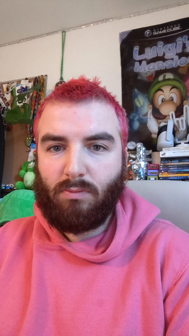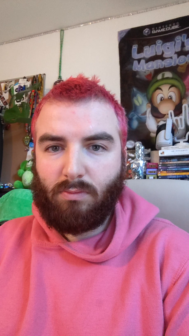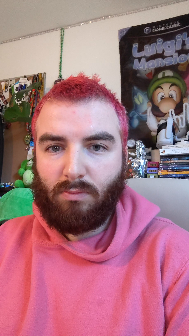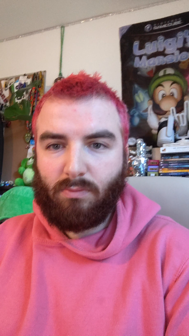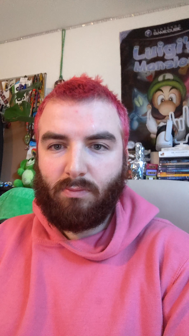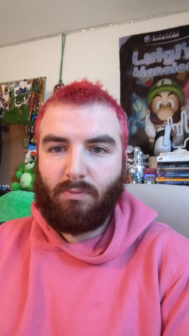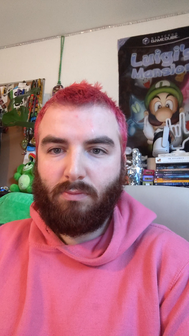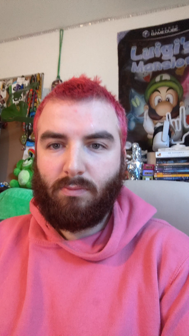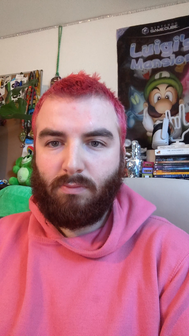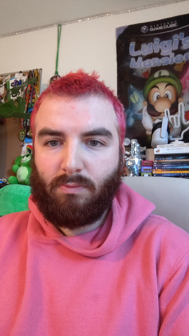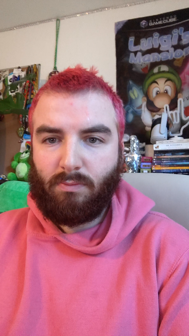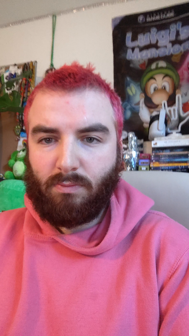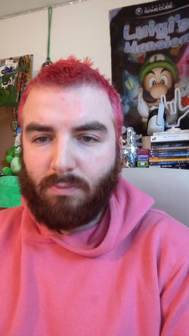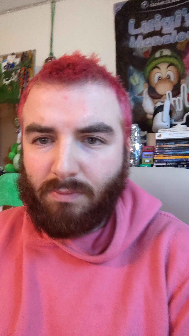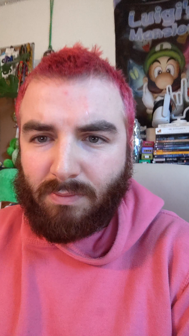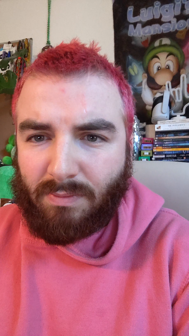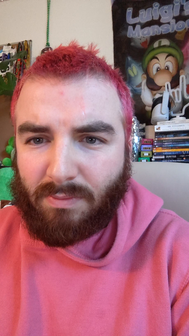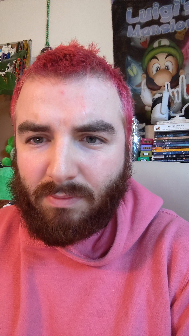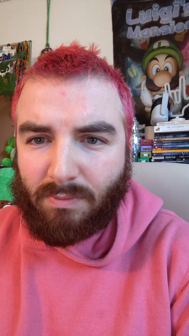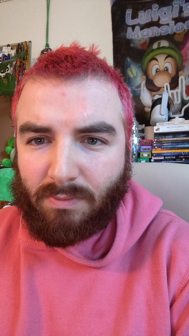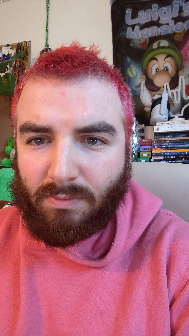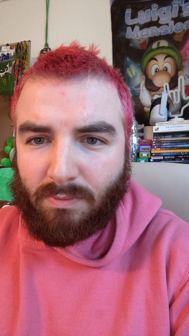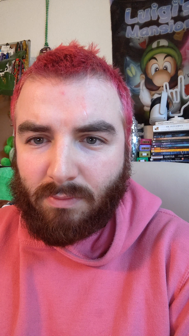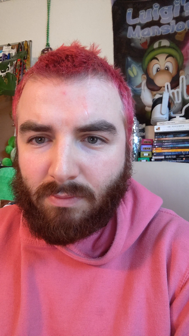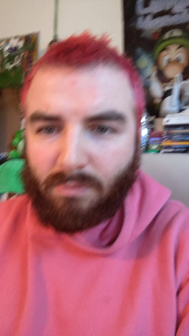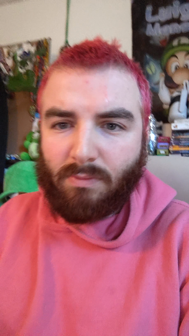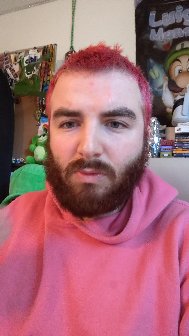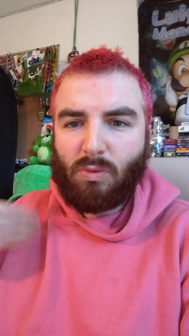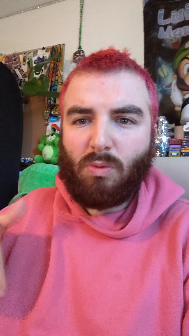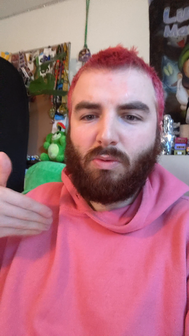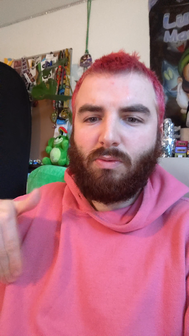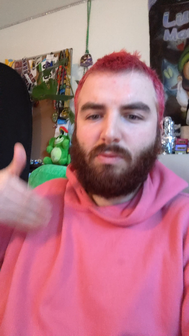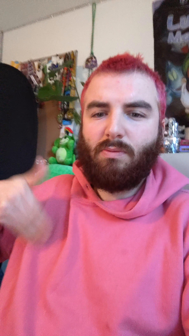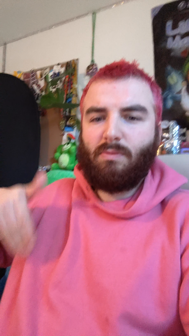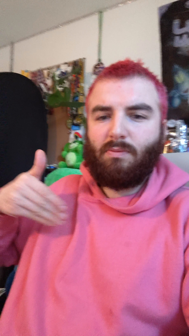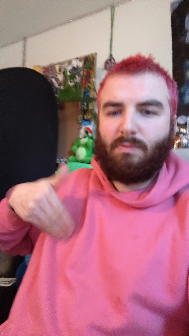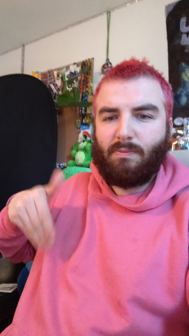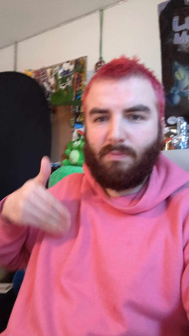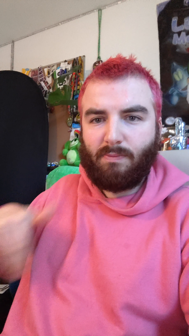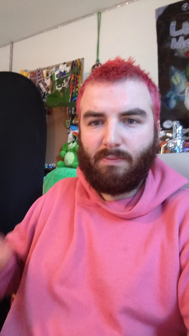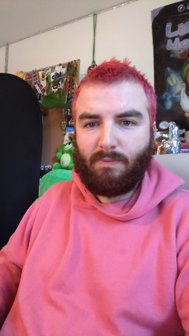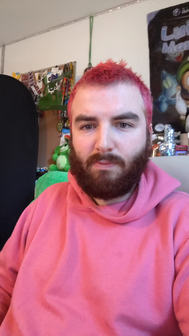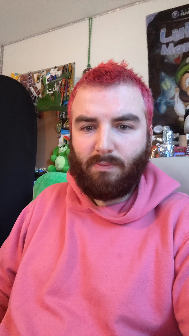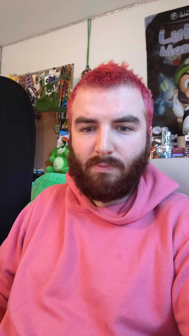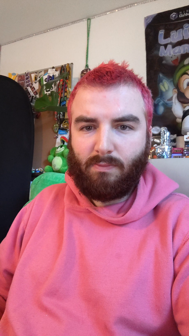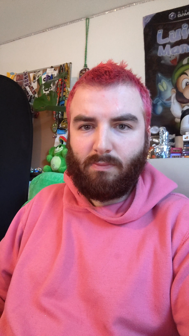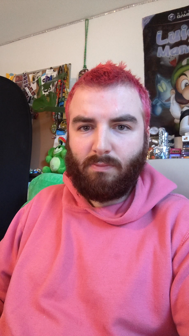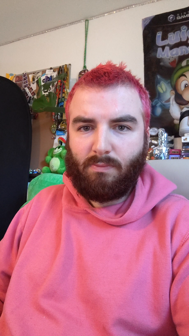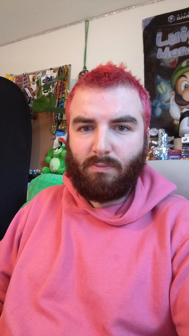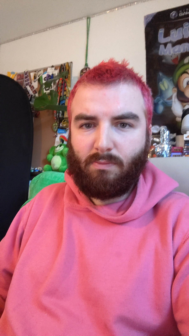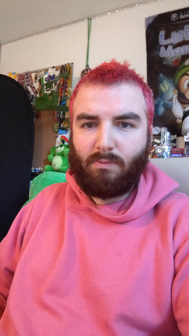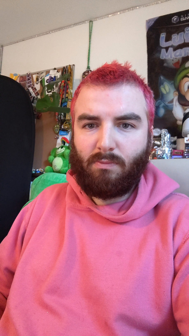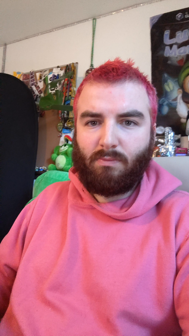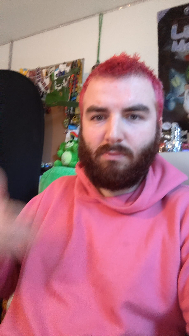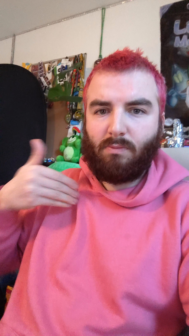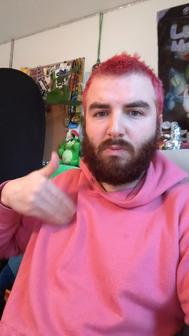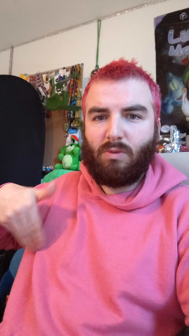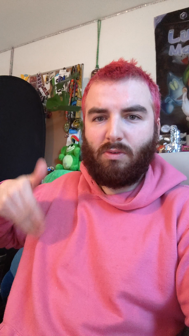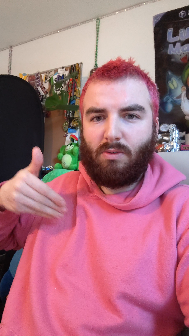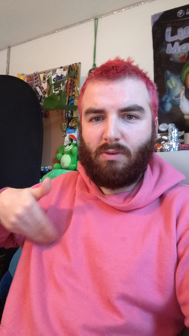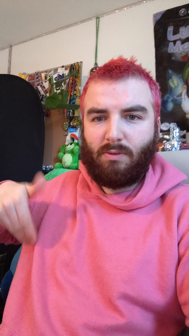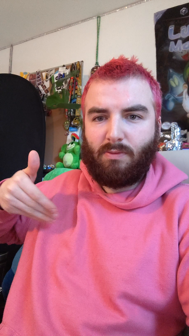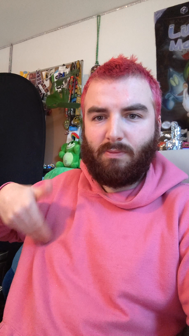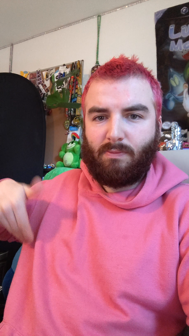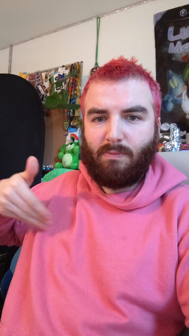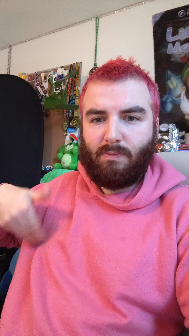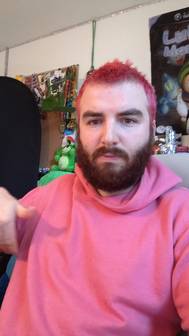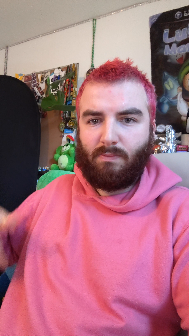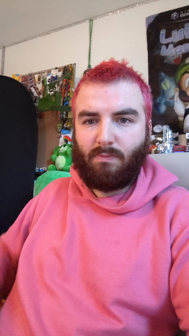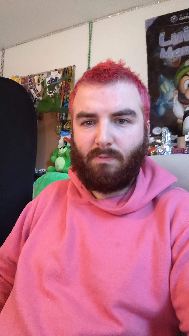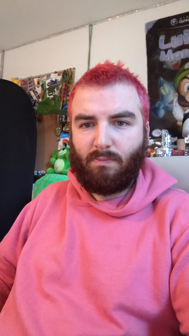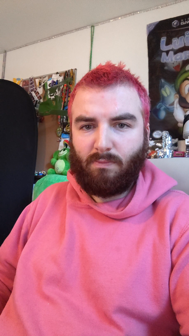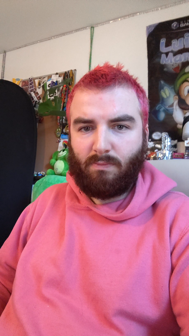shorts